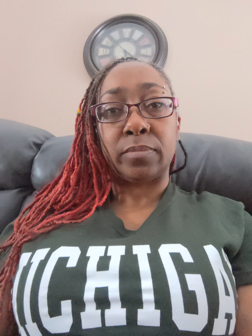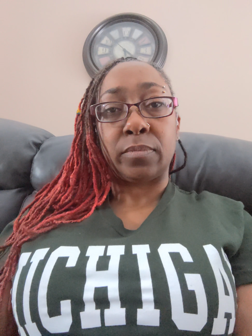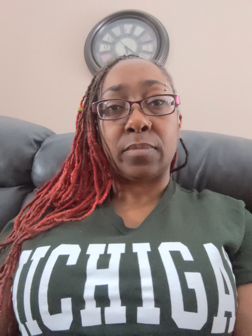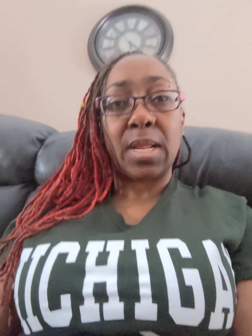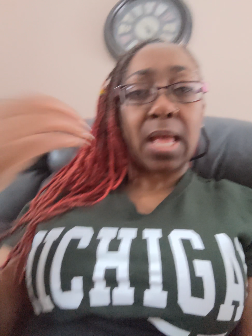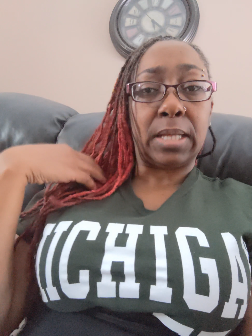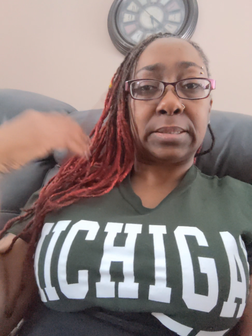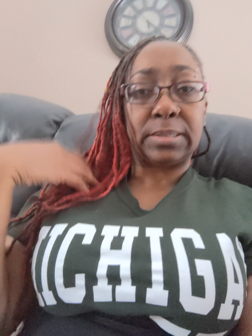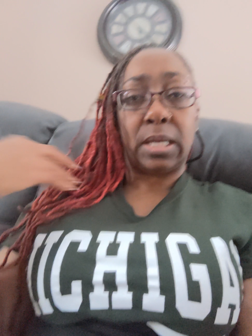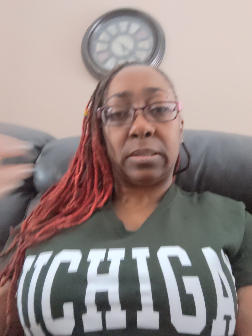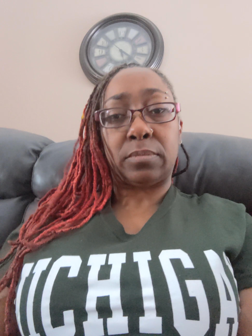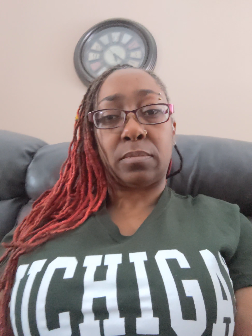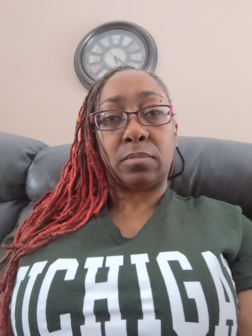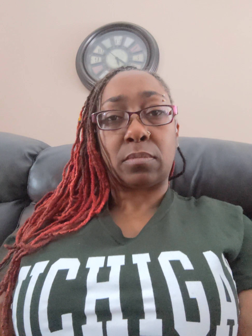outside